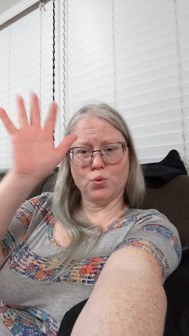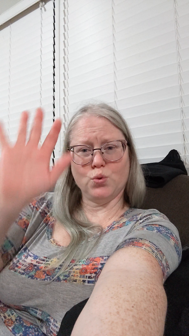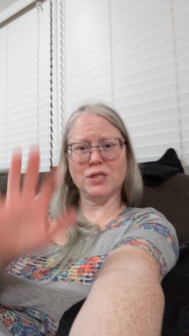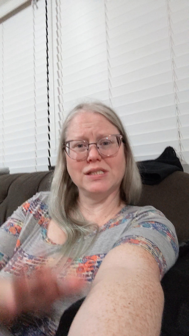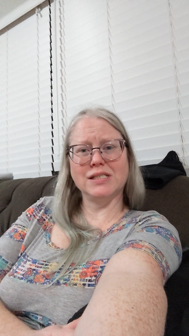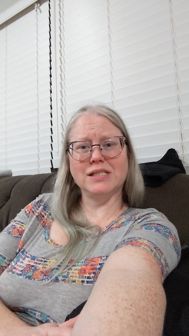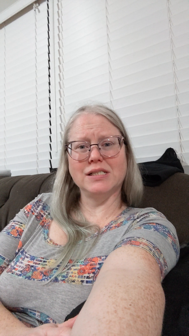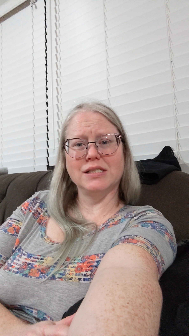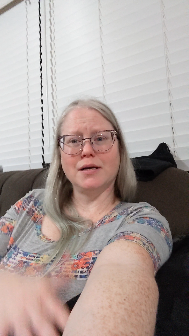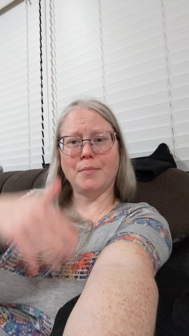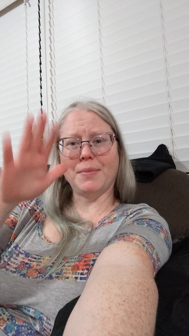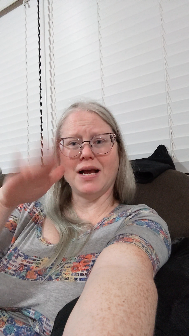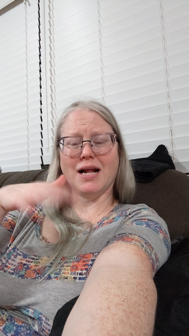paint